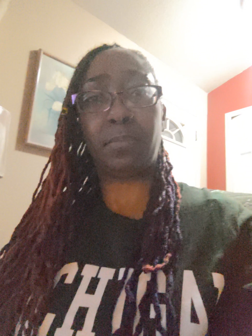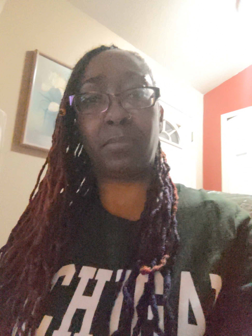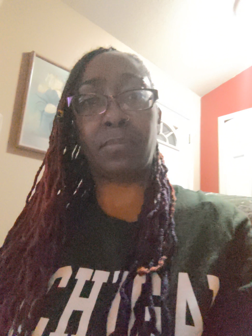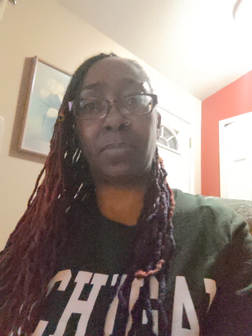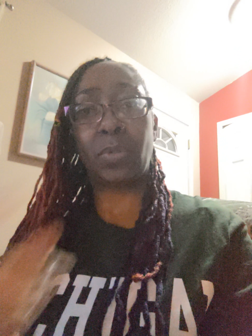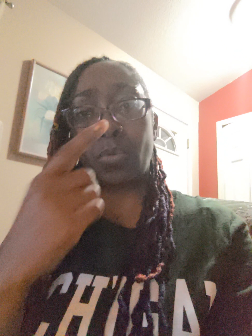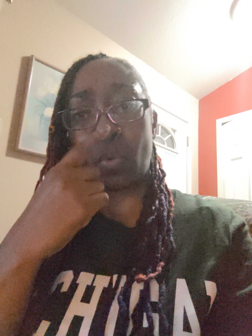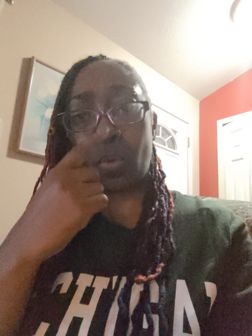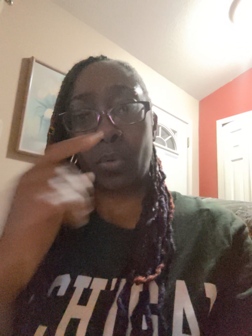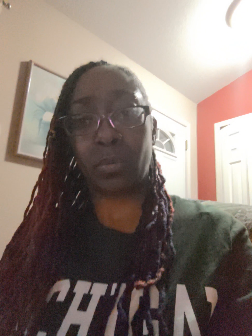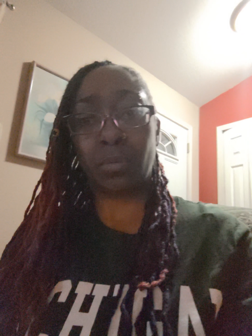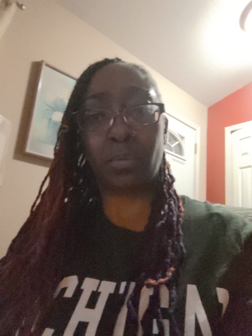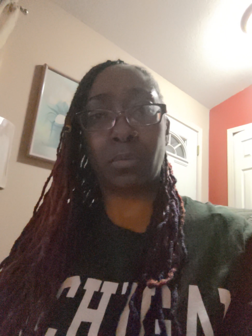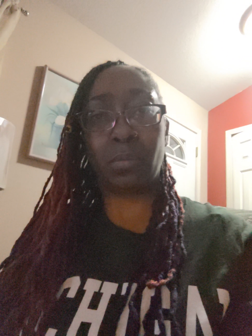nose